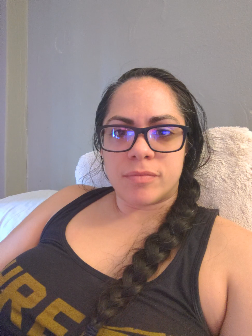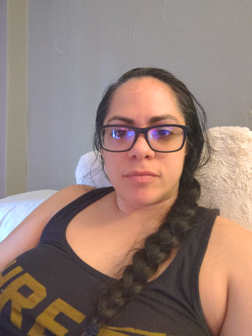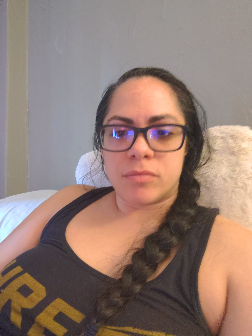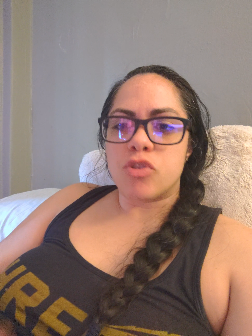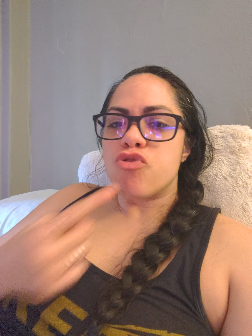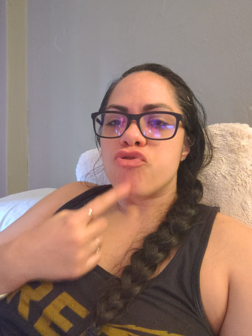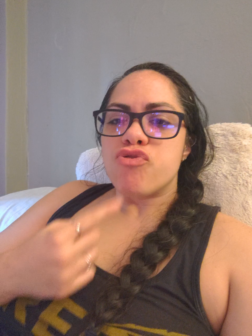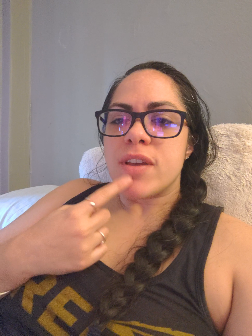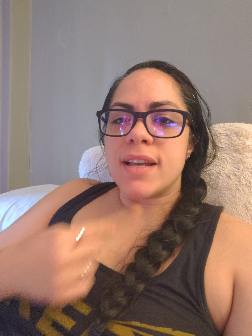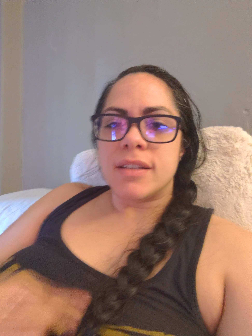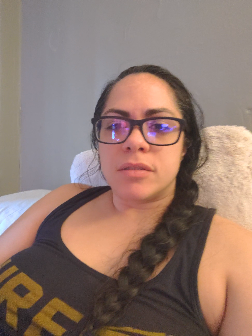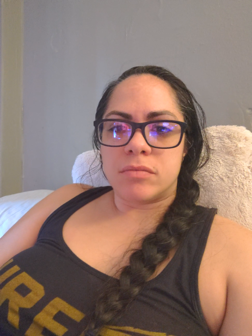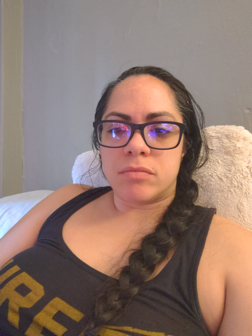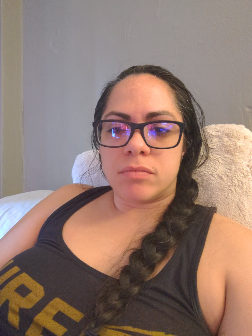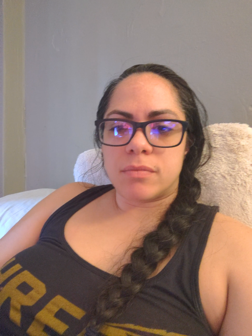red